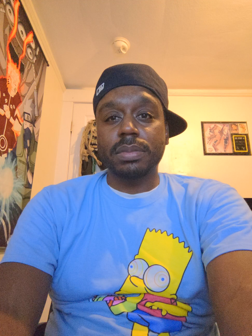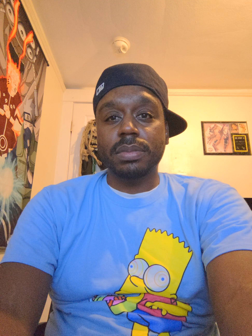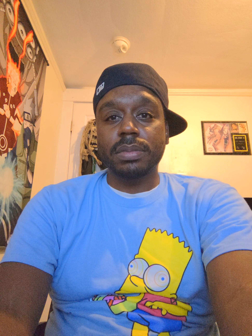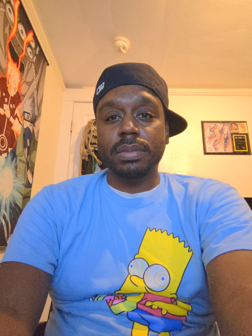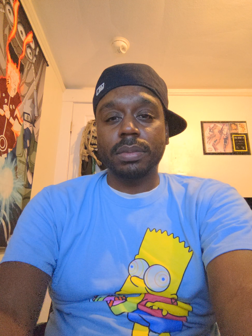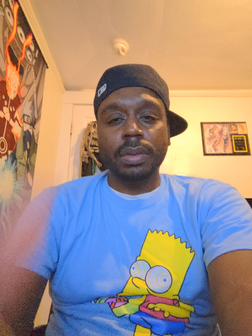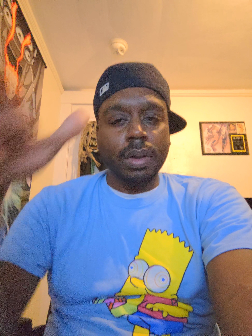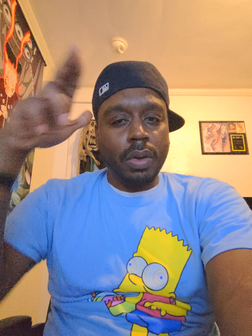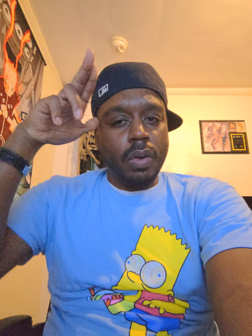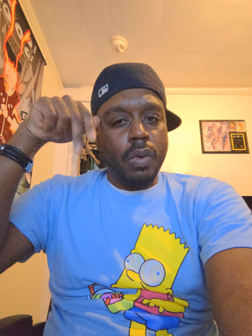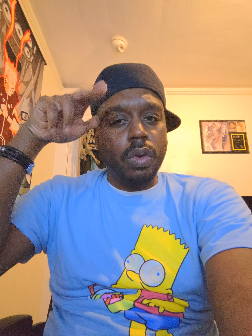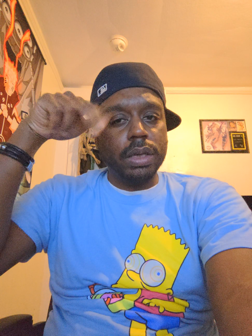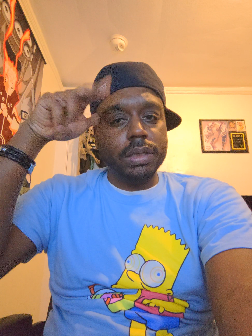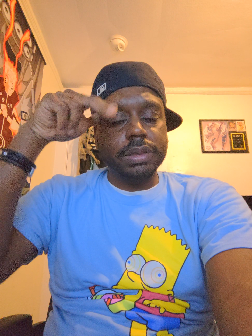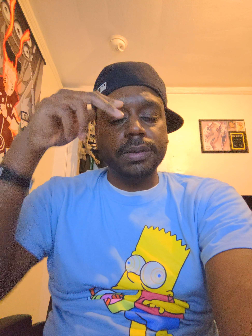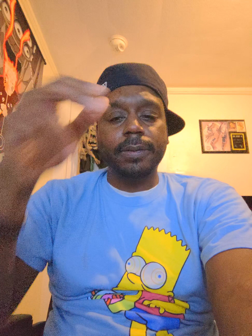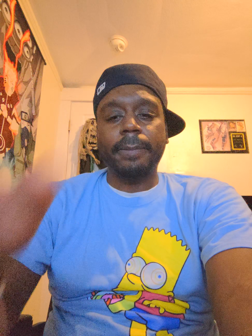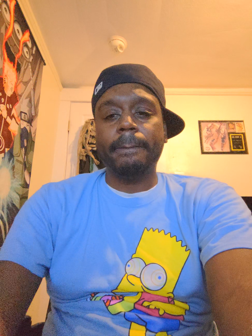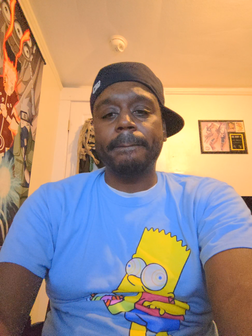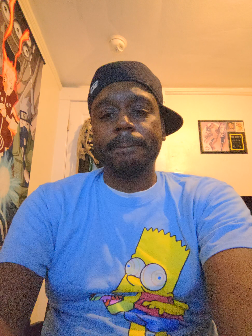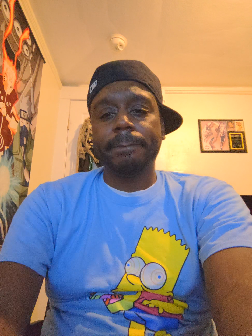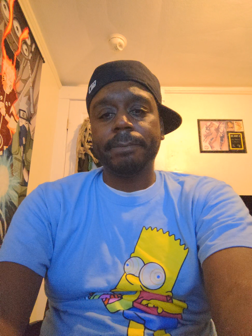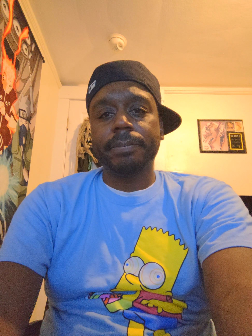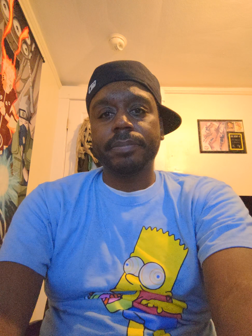horse